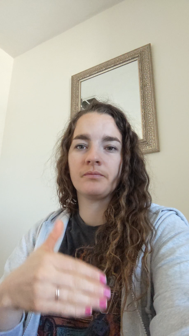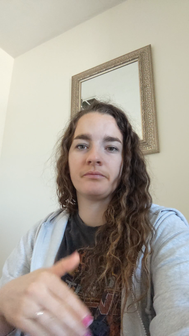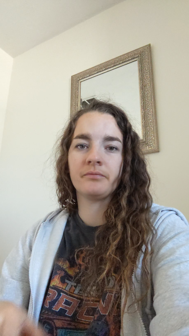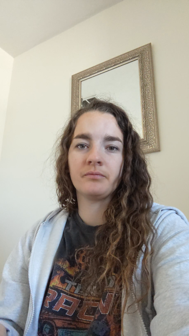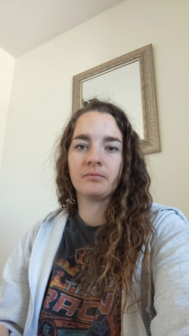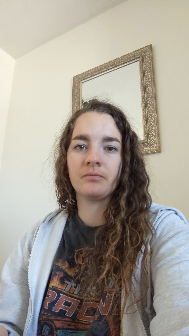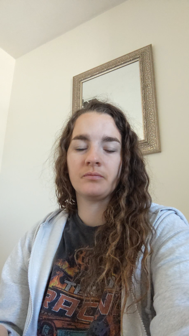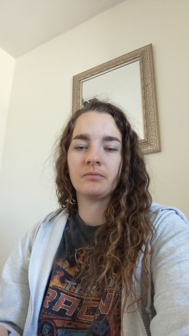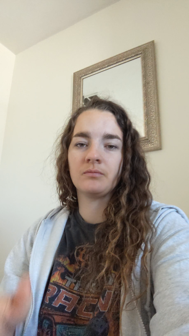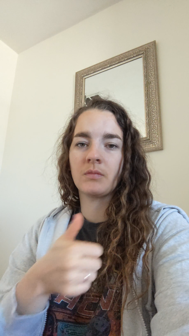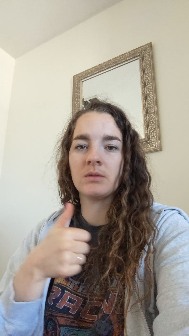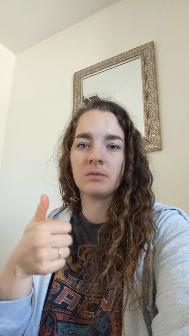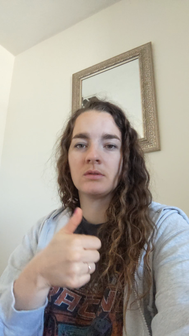basement